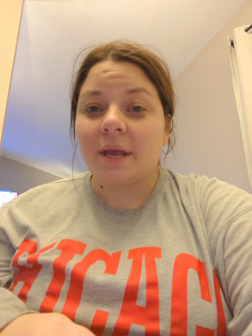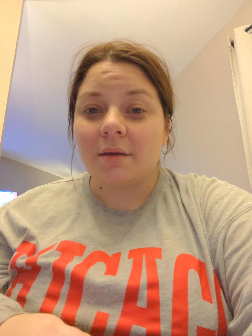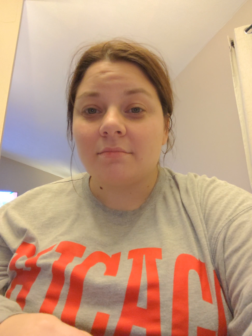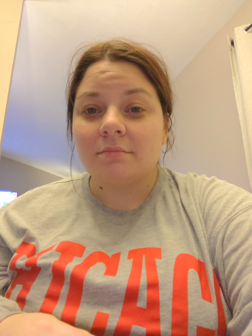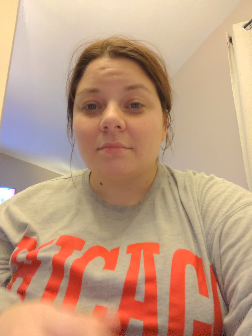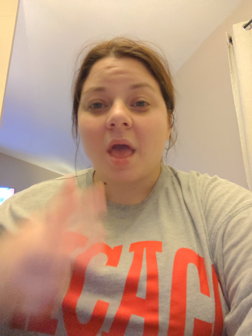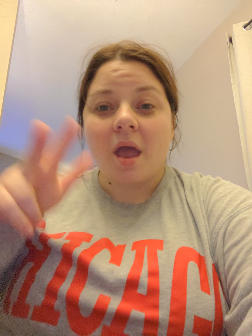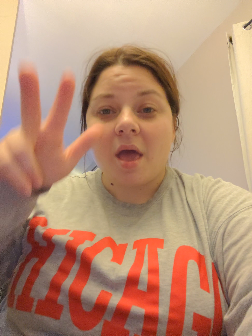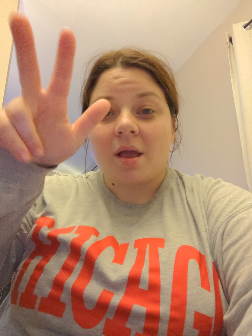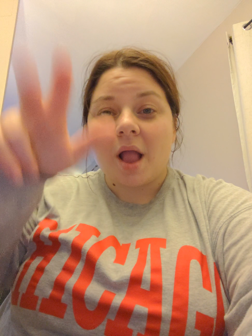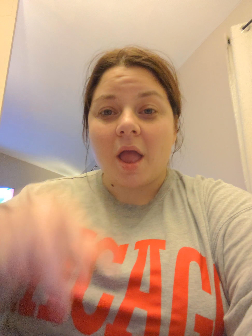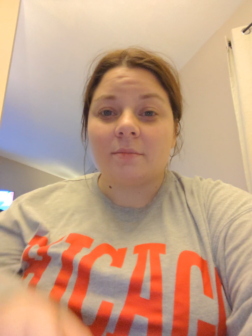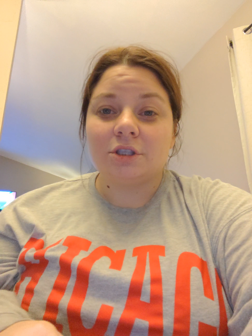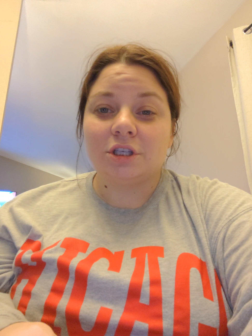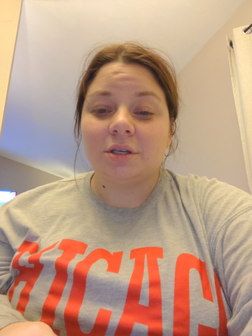helicopter